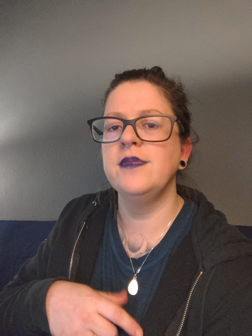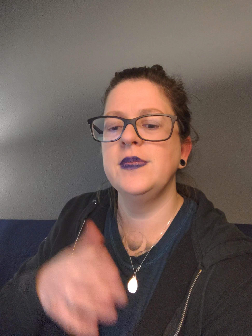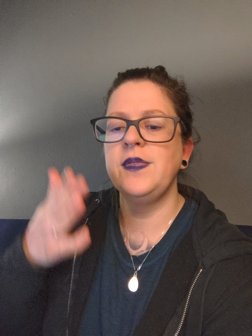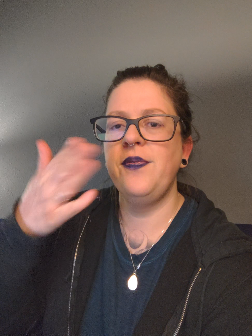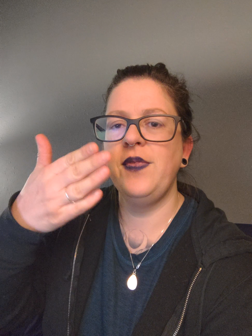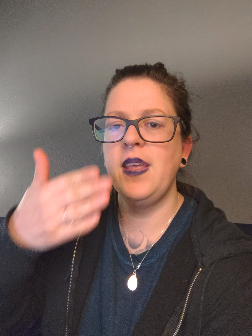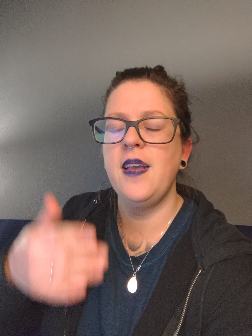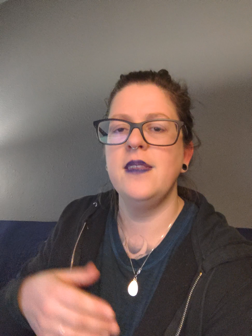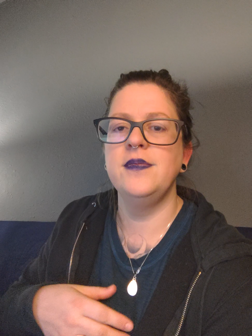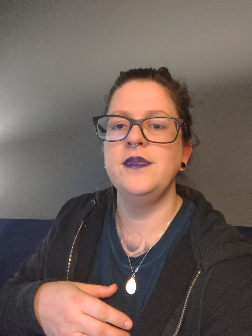flag